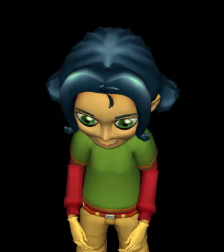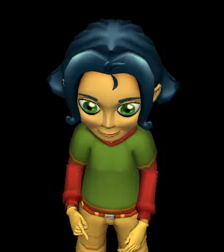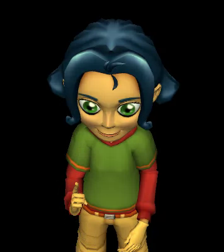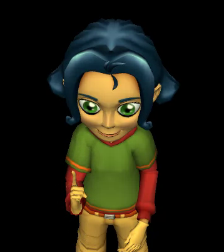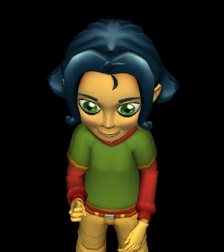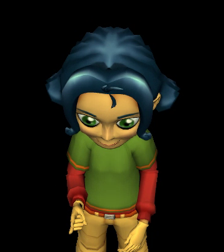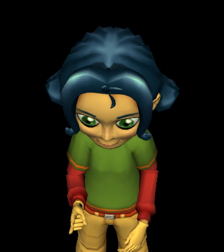واجب